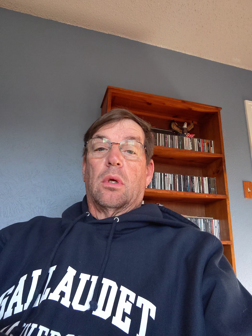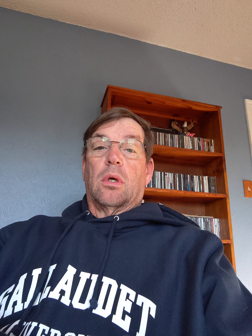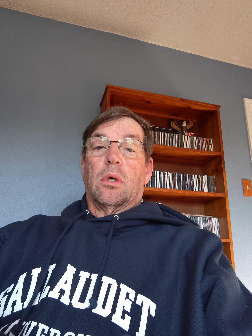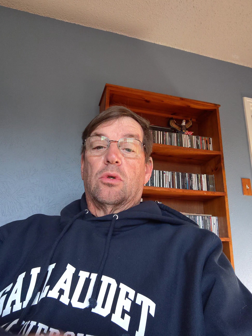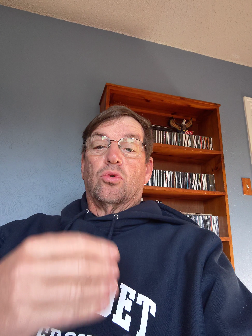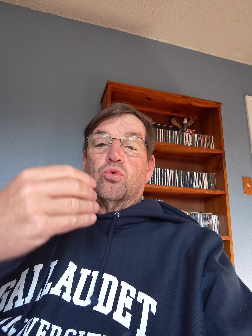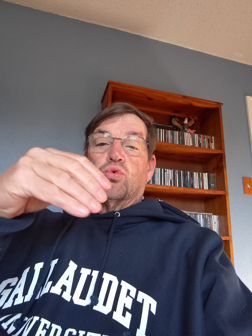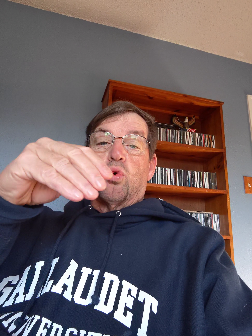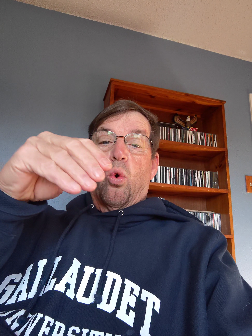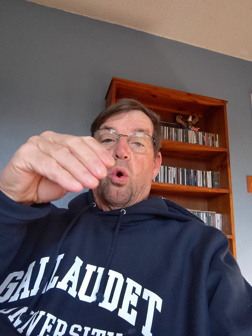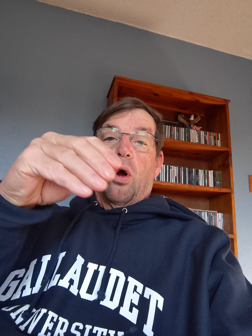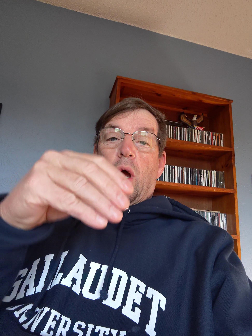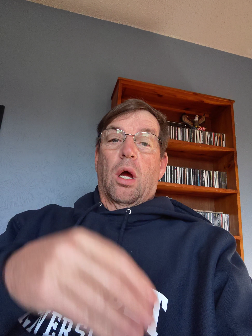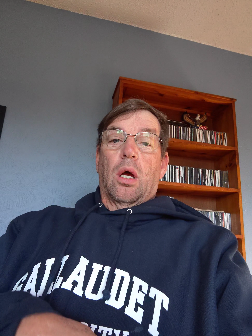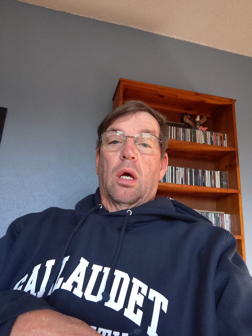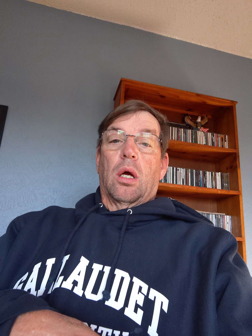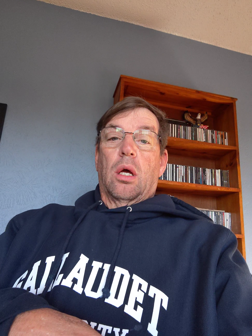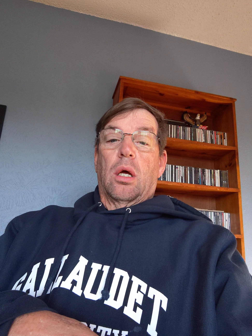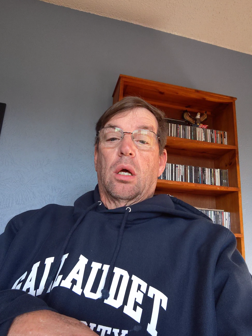store